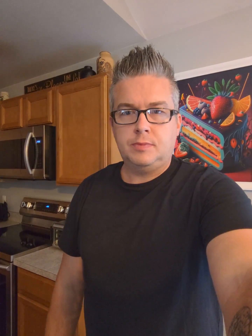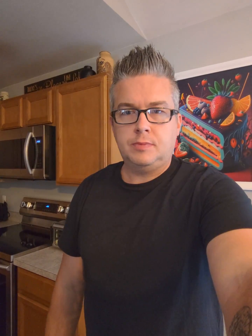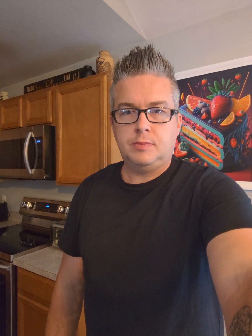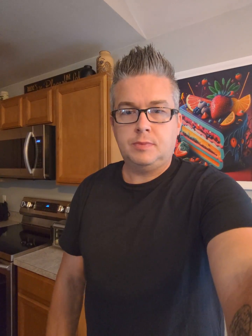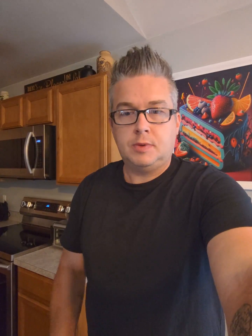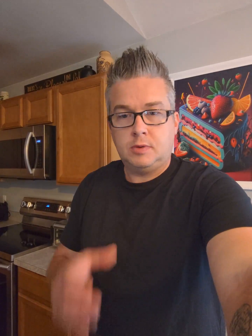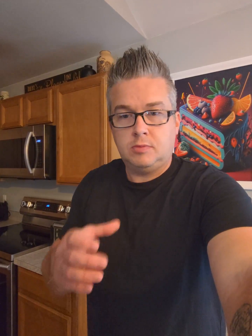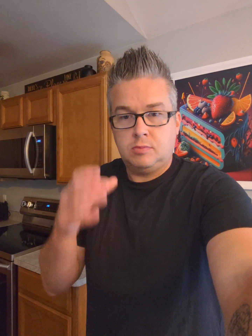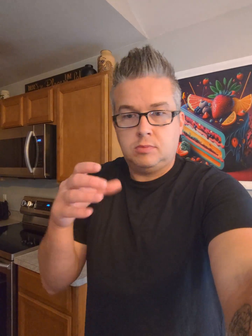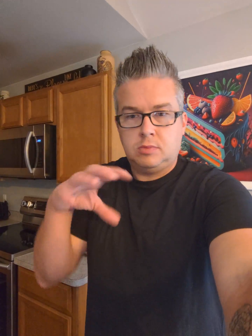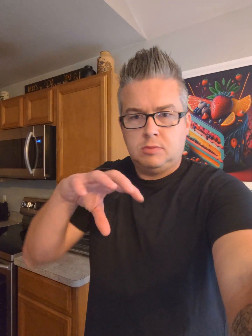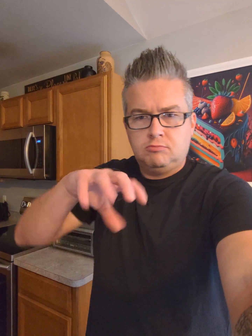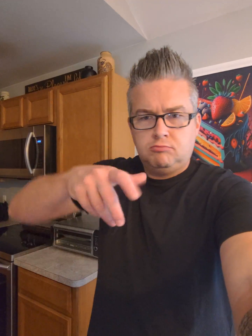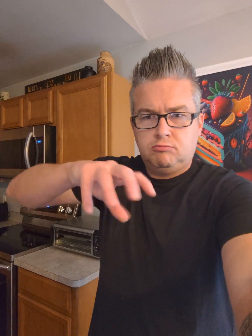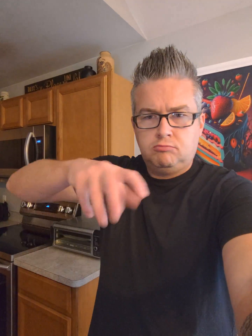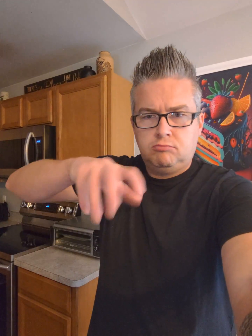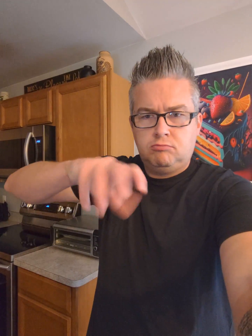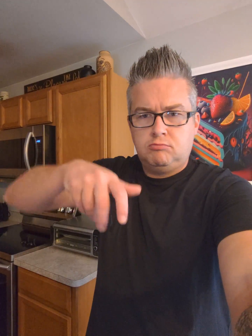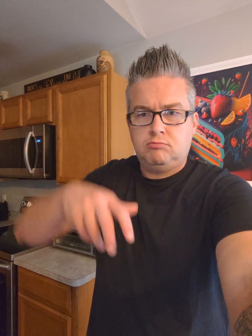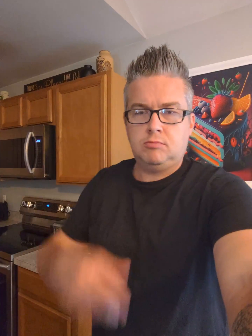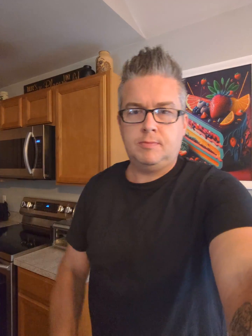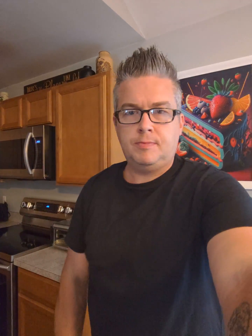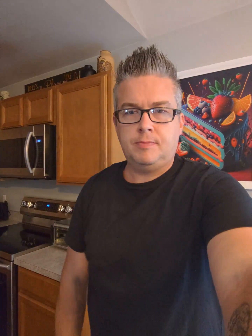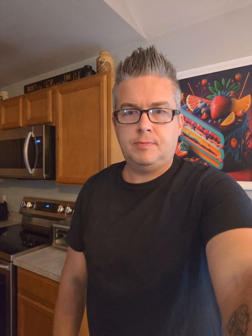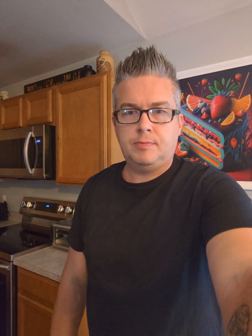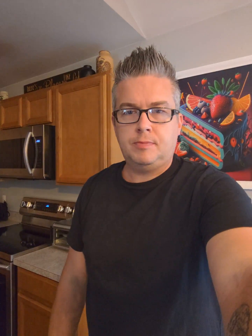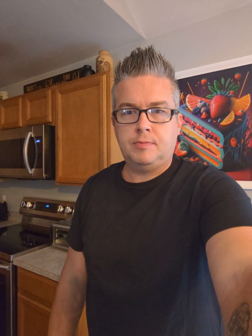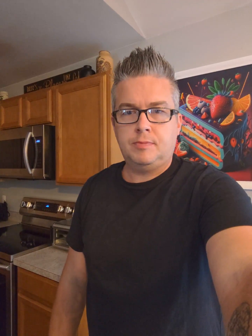jar